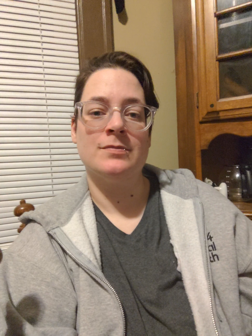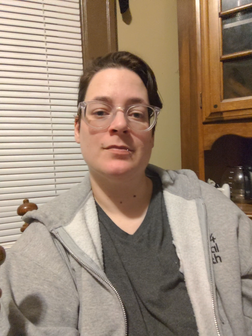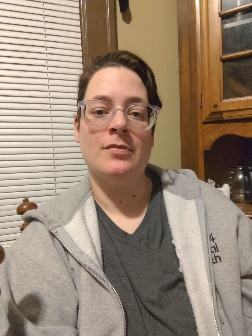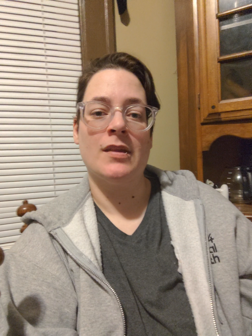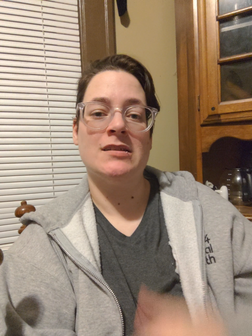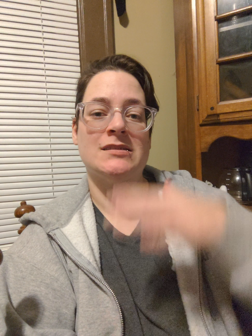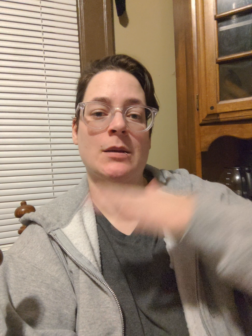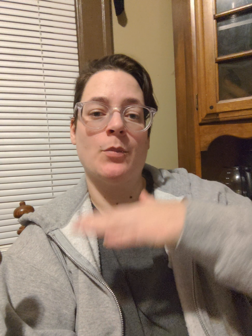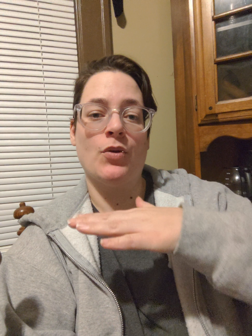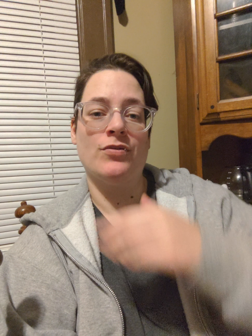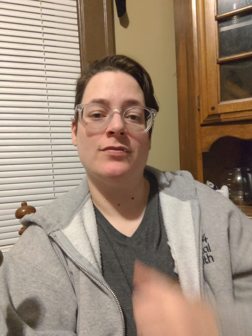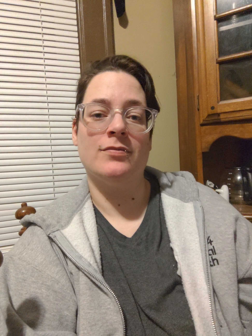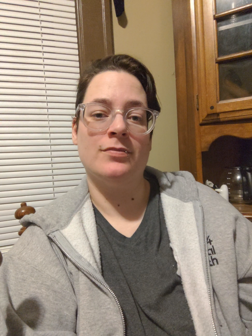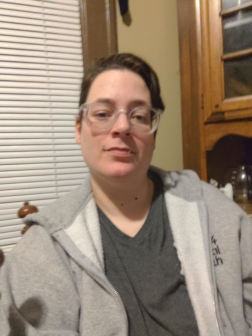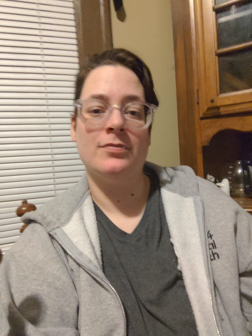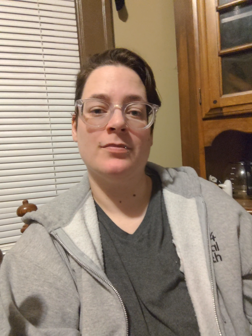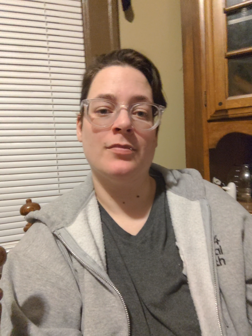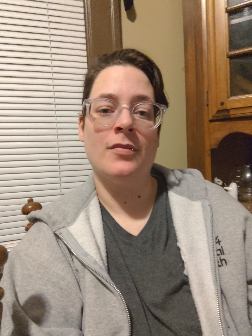table